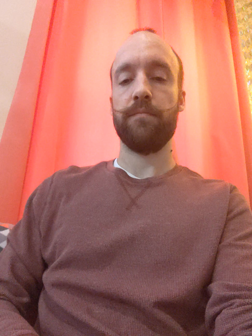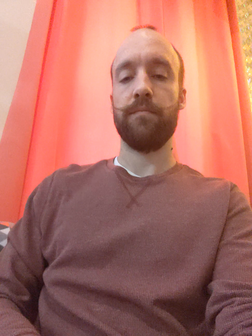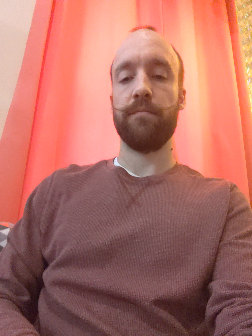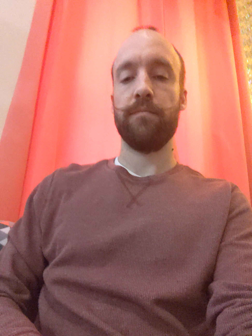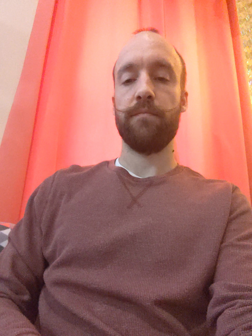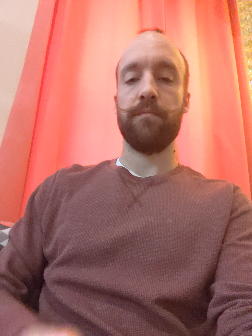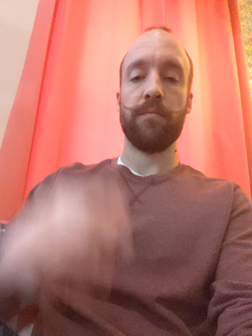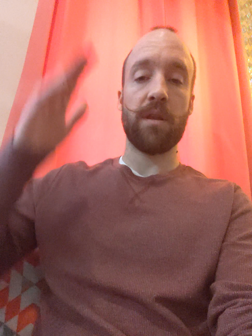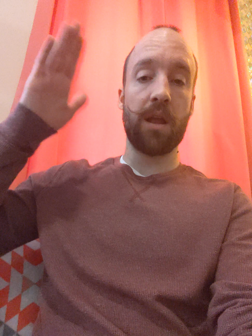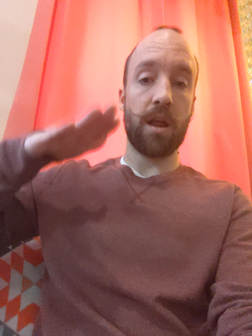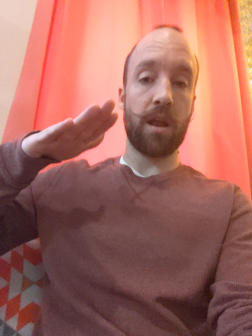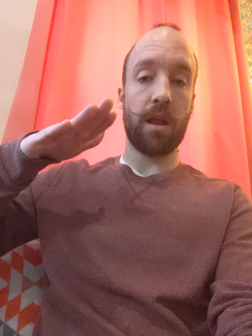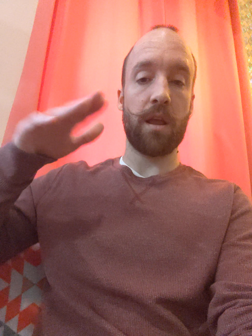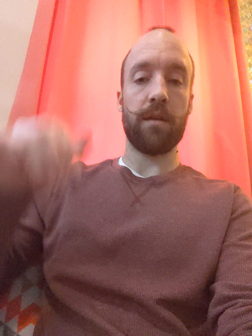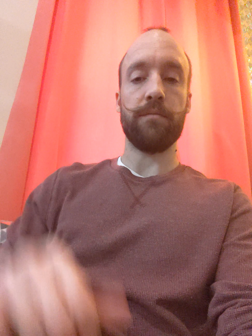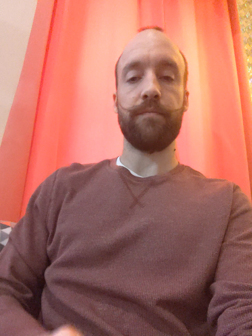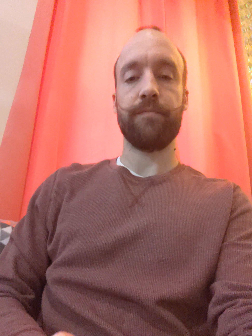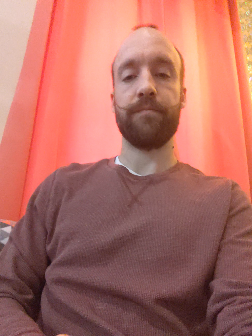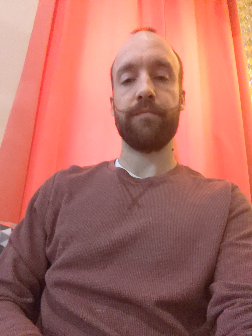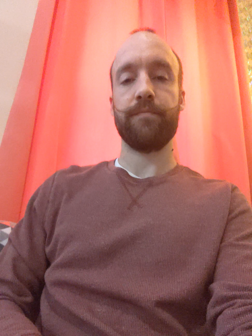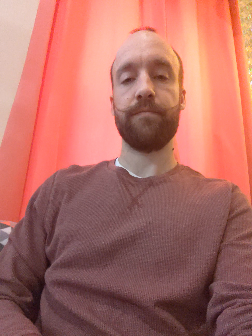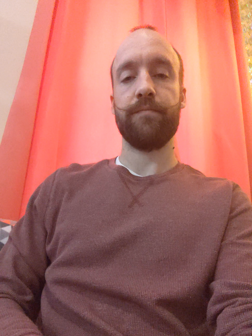on